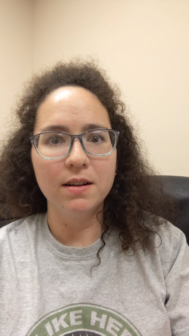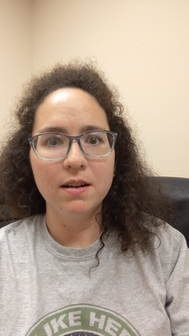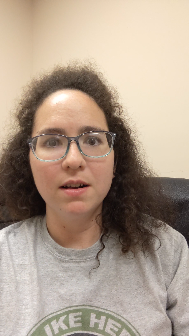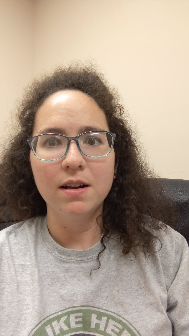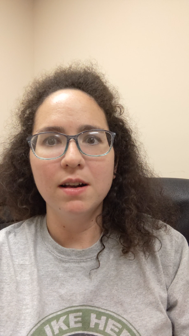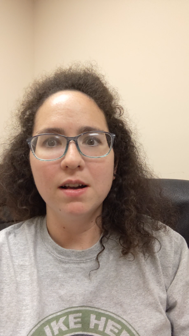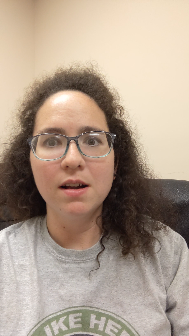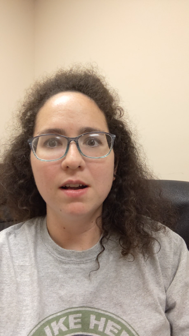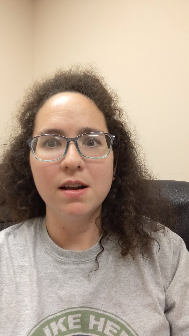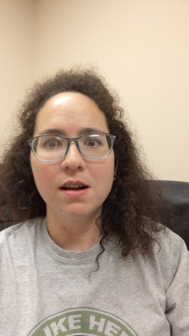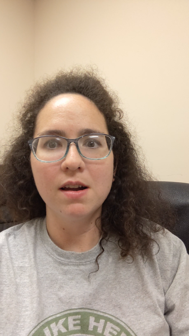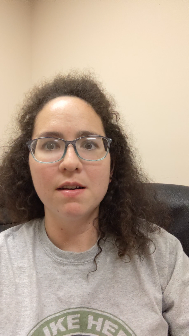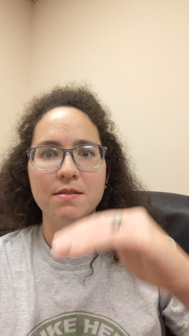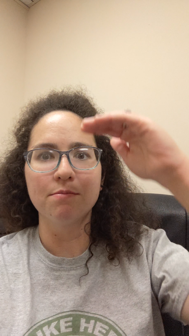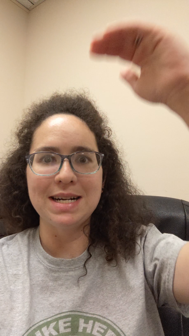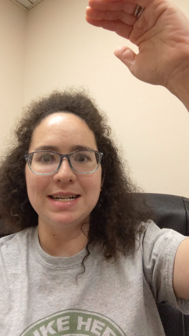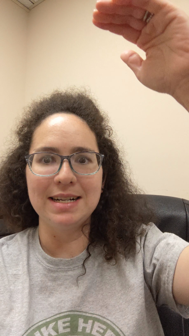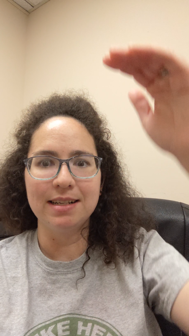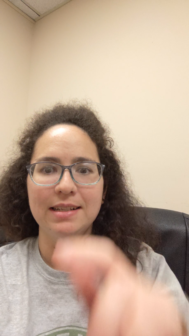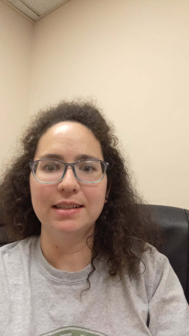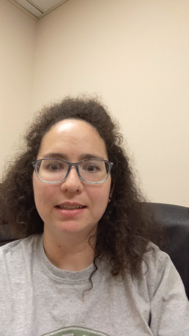big